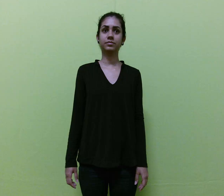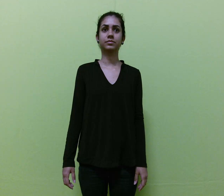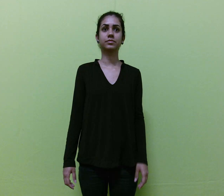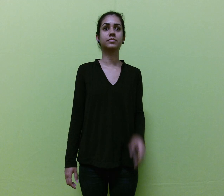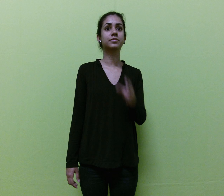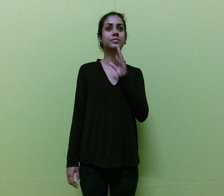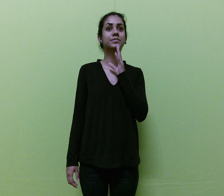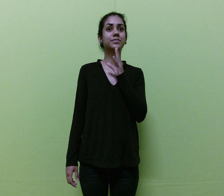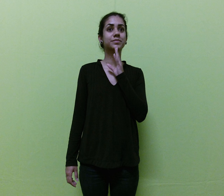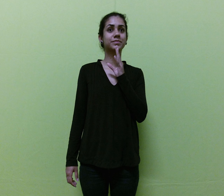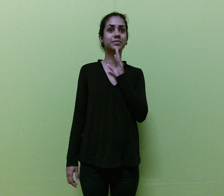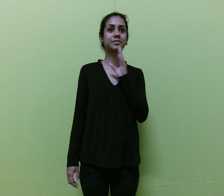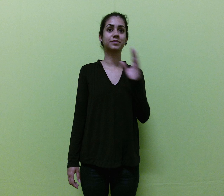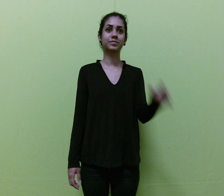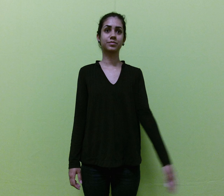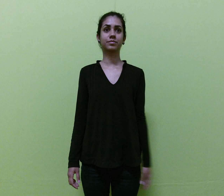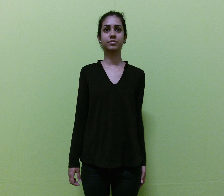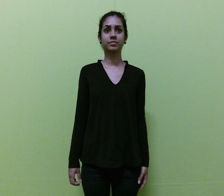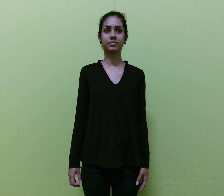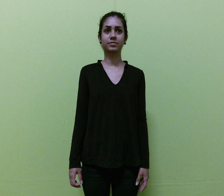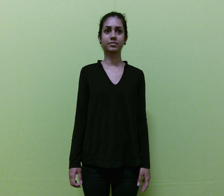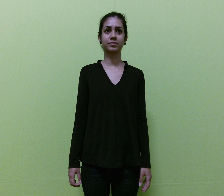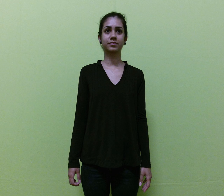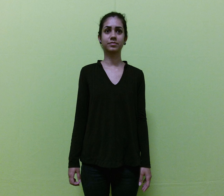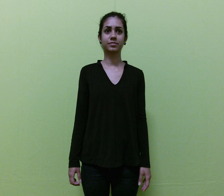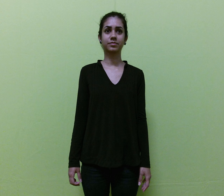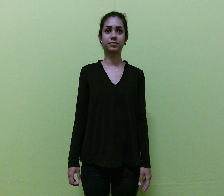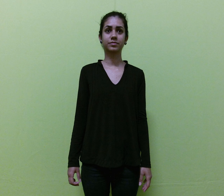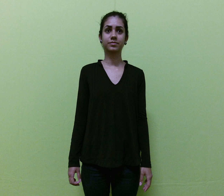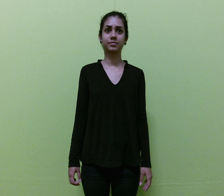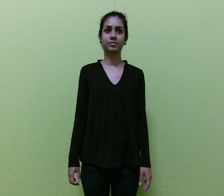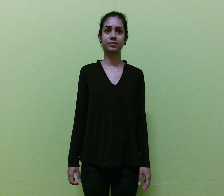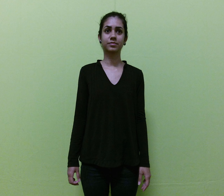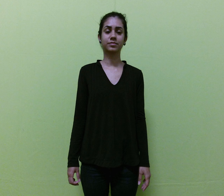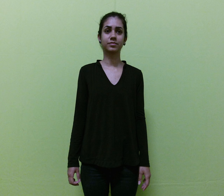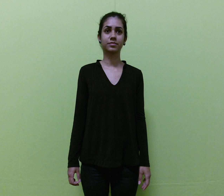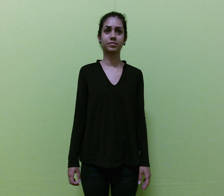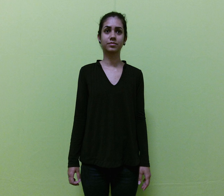conhecer